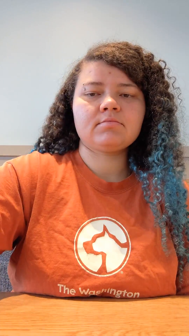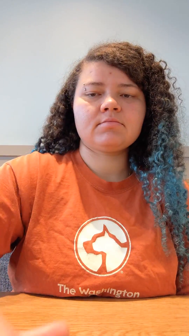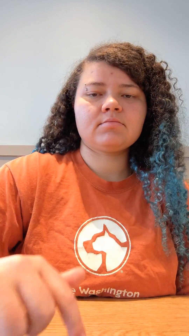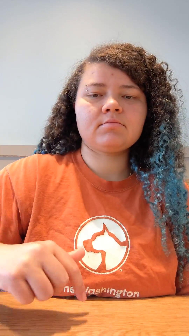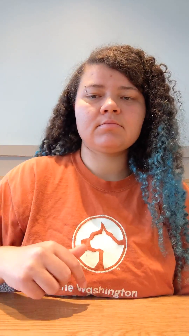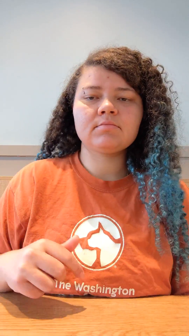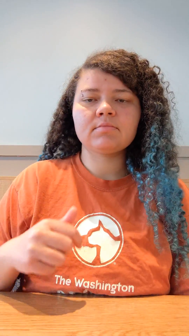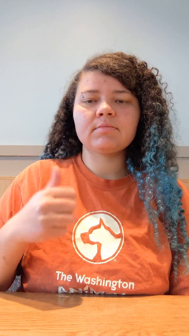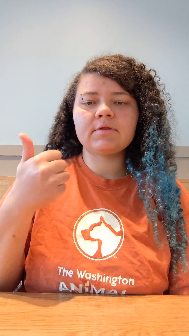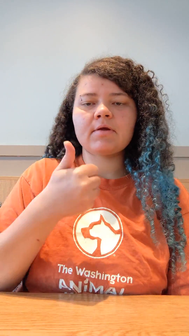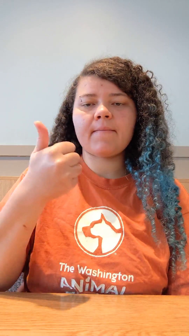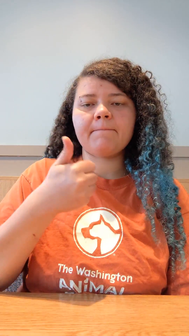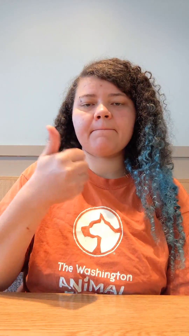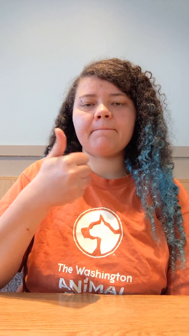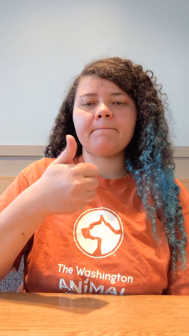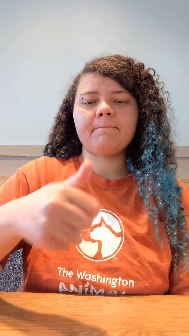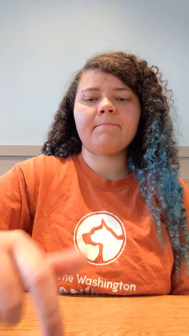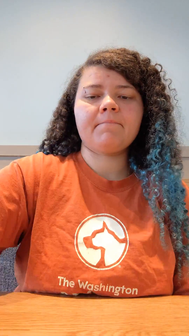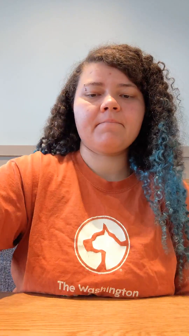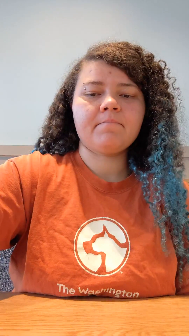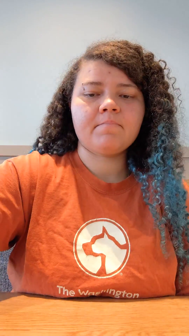game